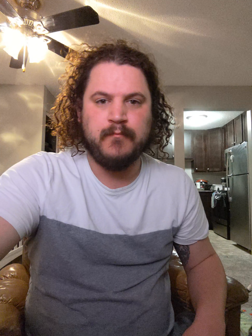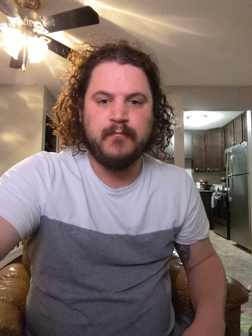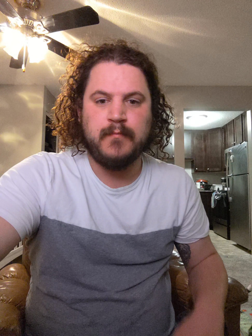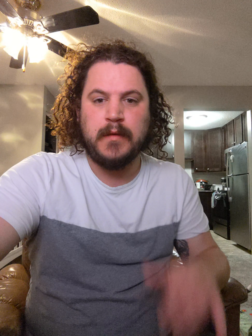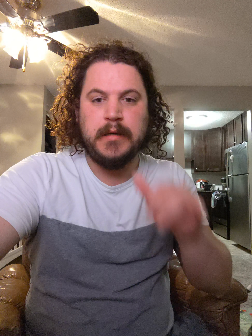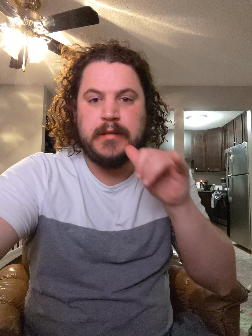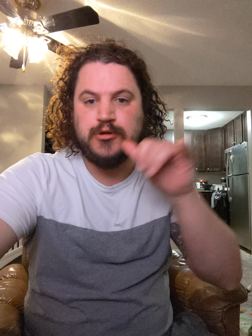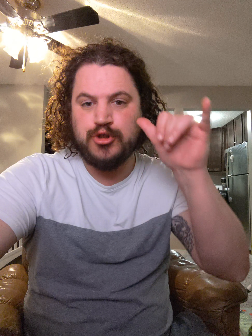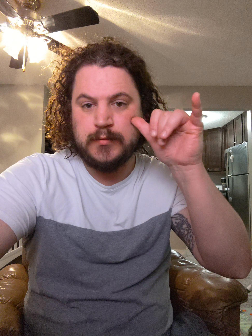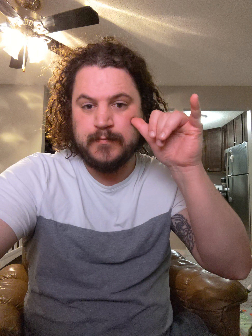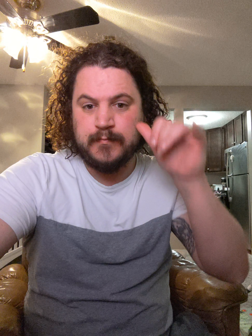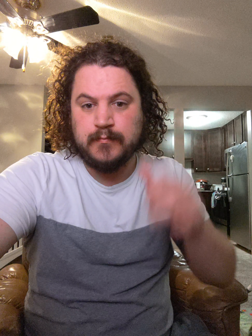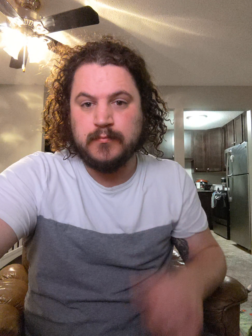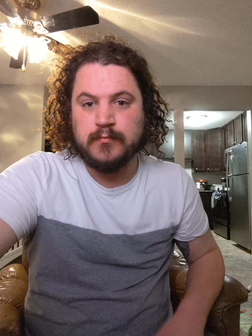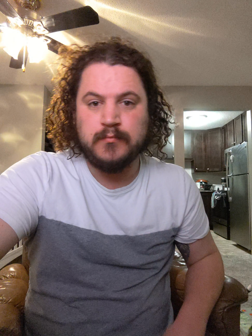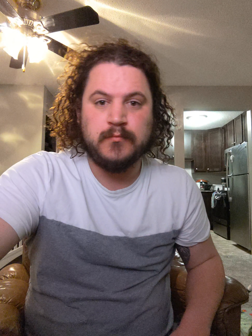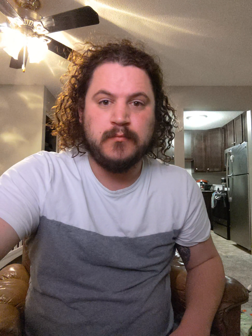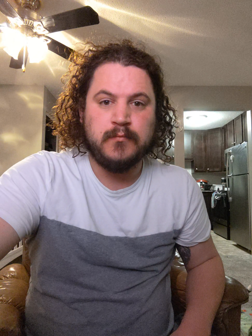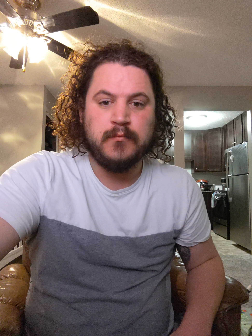yesterday